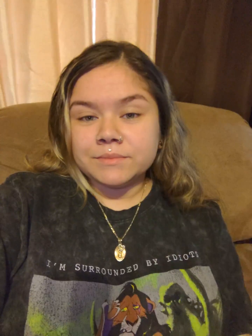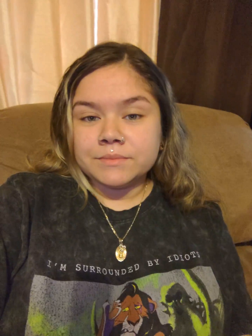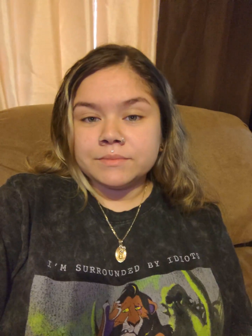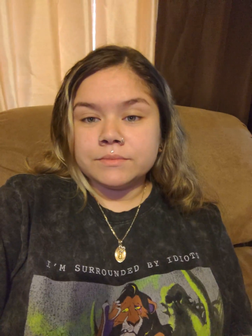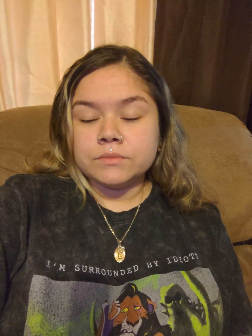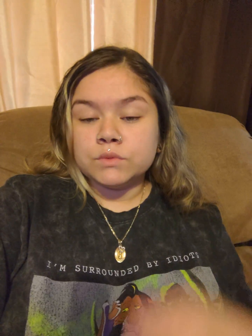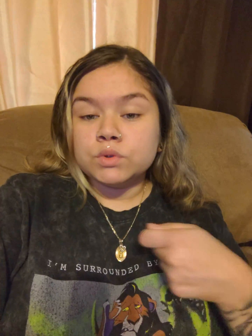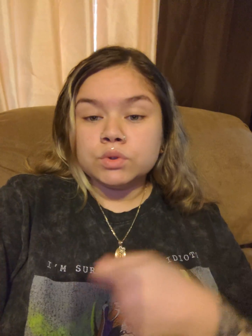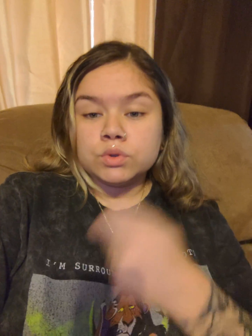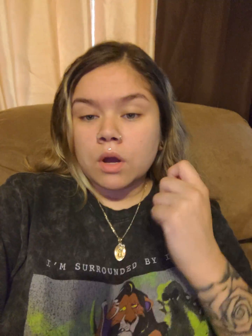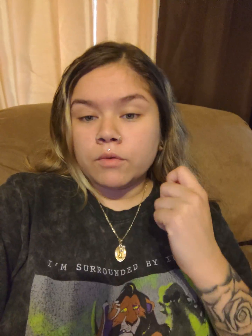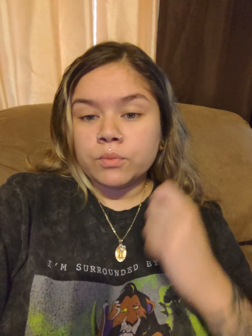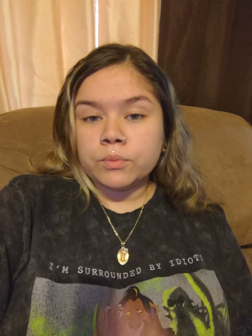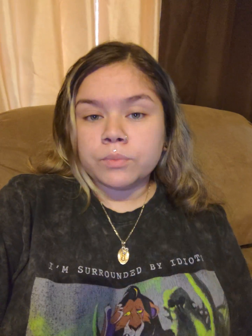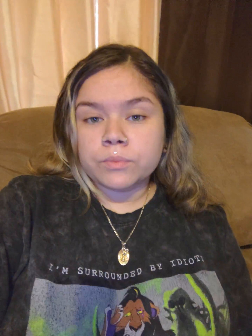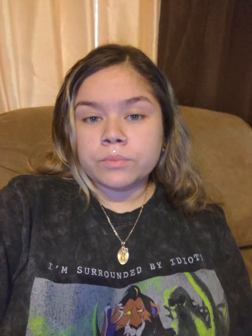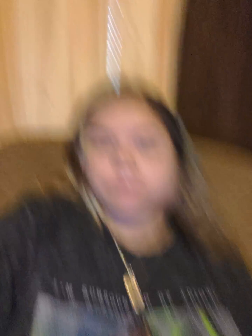shovel